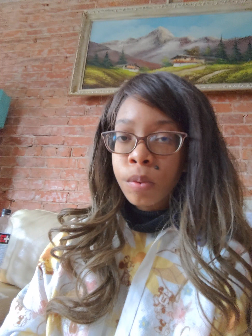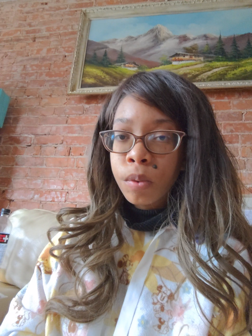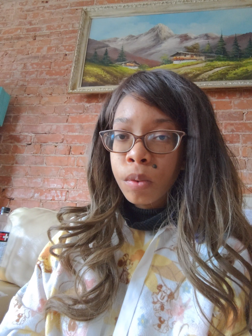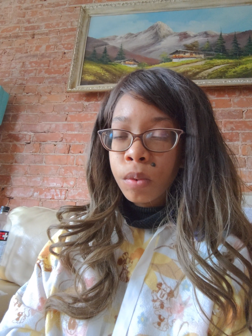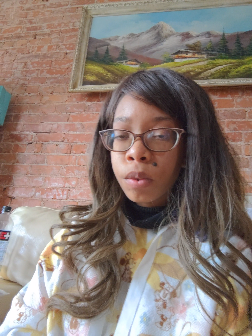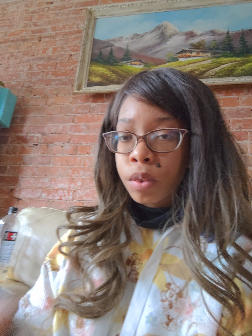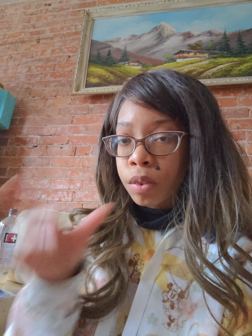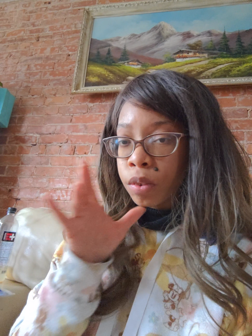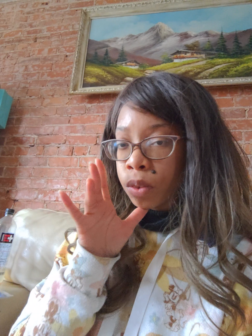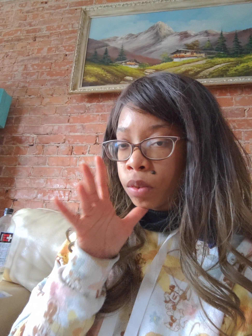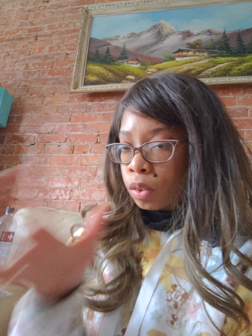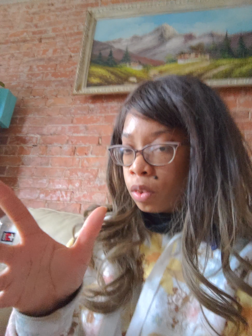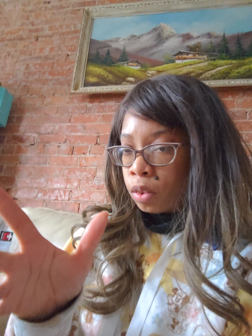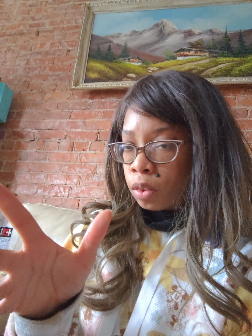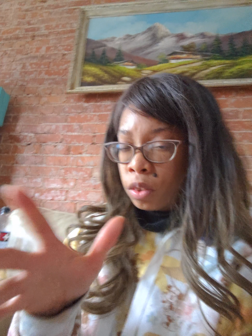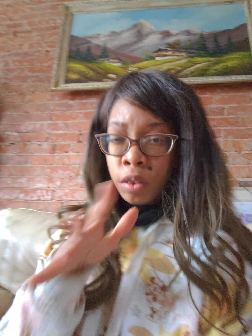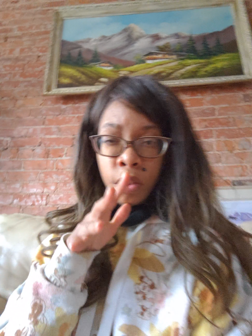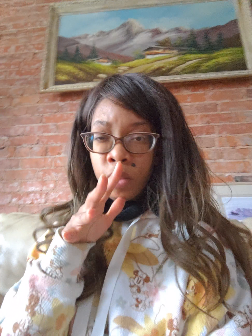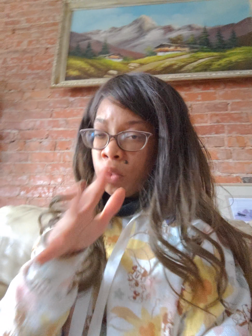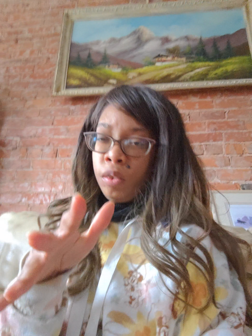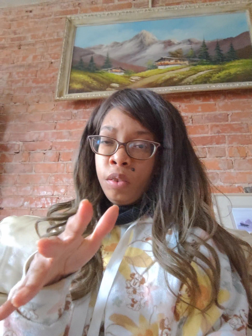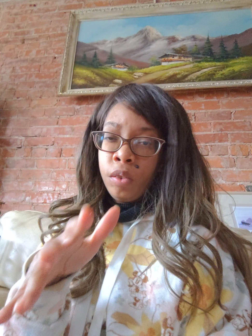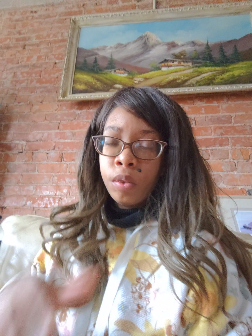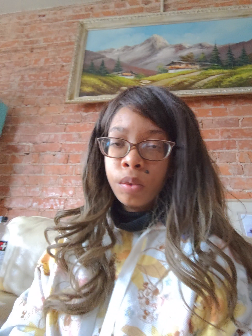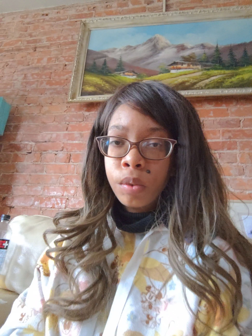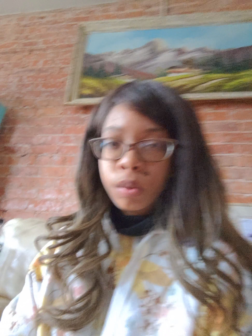hate